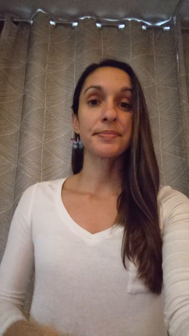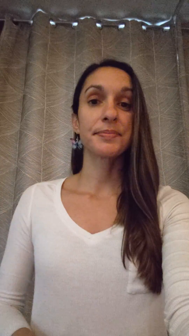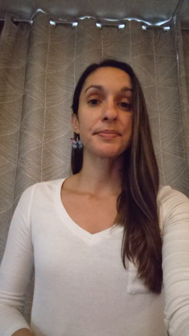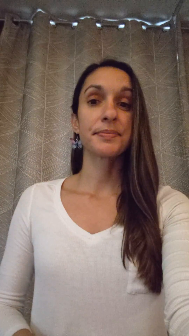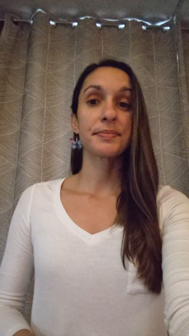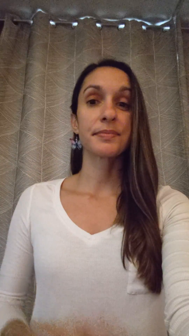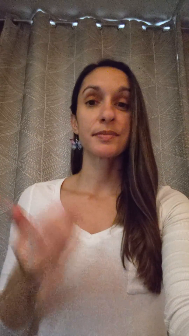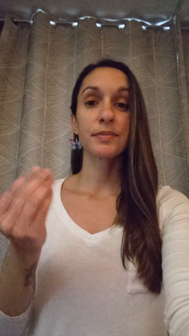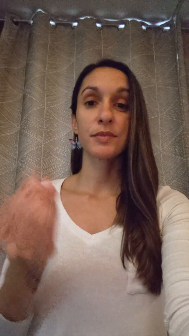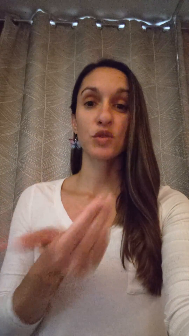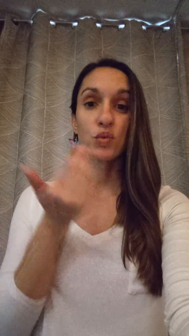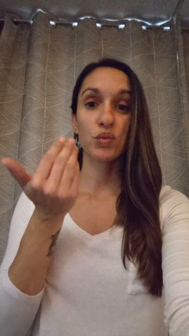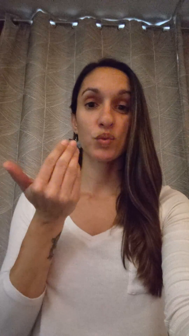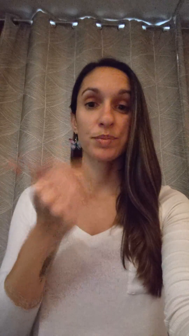new